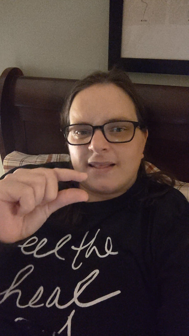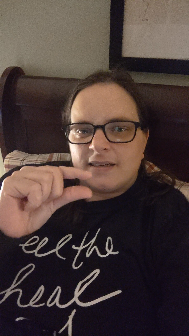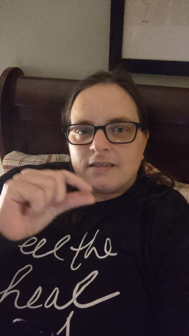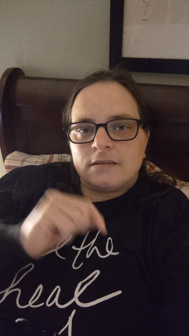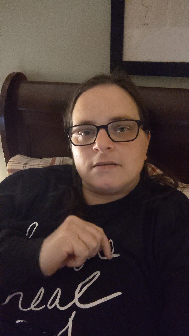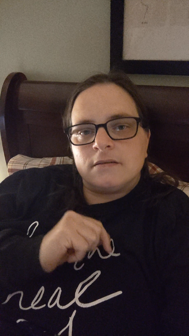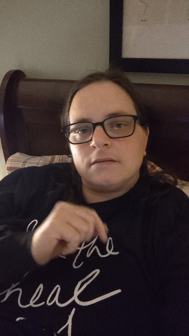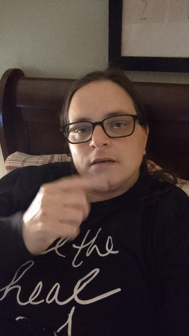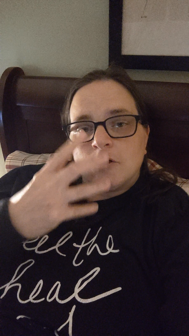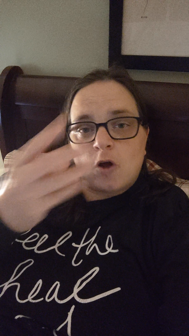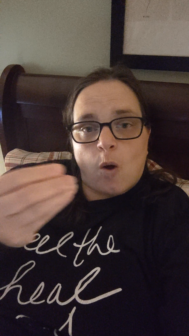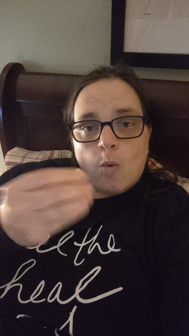got to